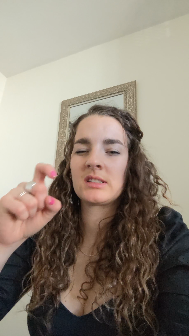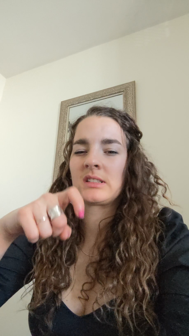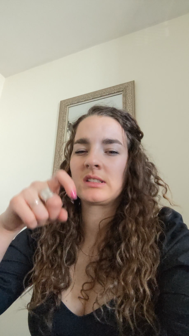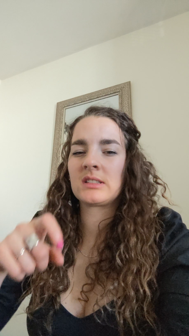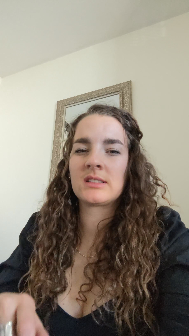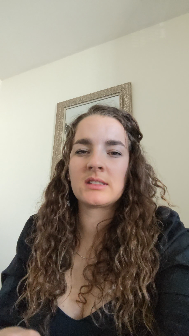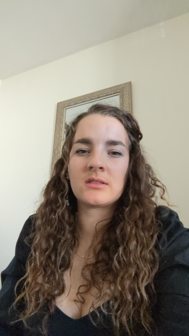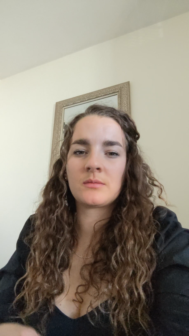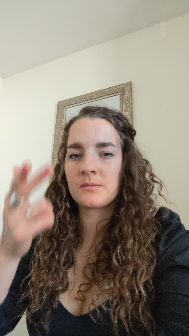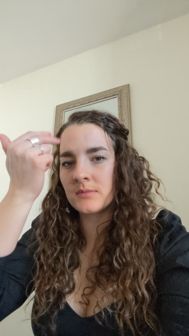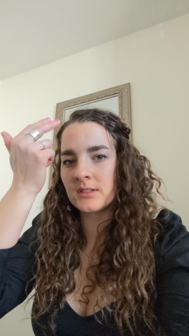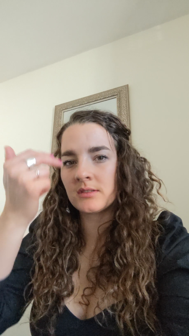bunny